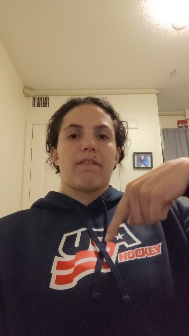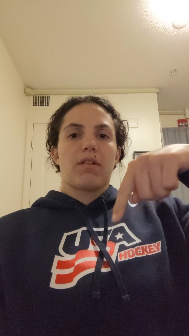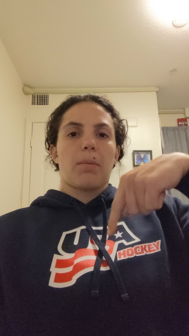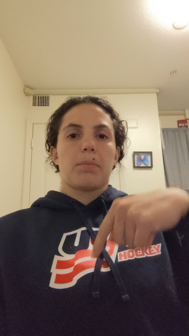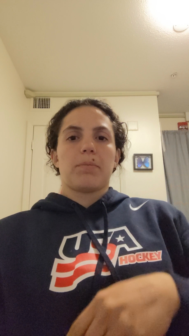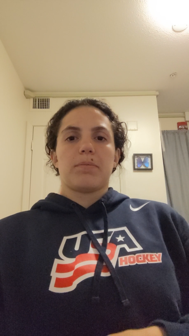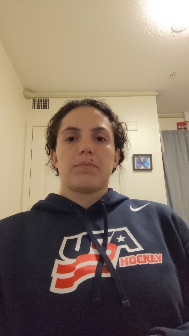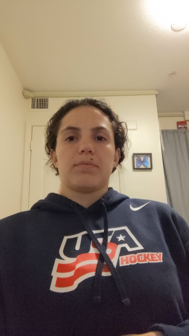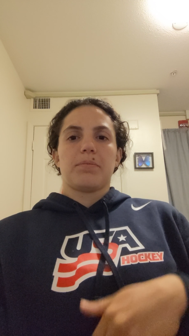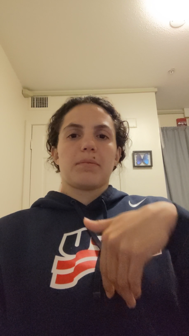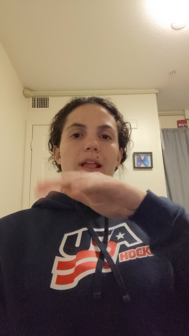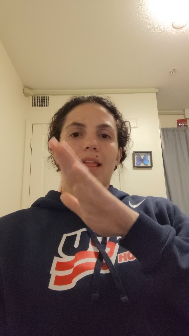paint